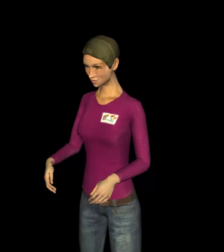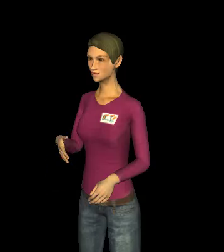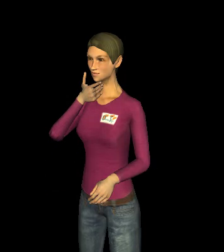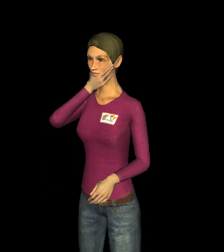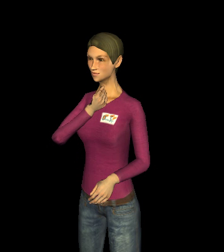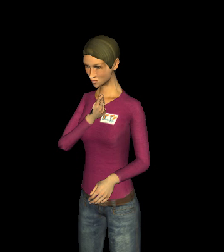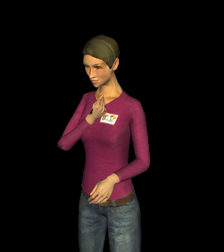جميل